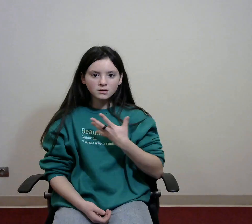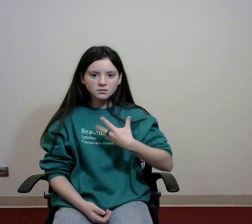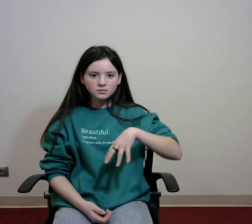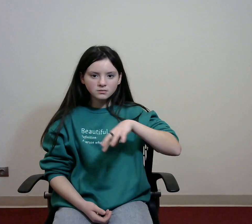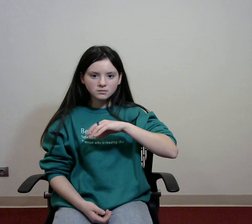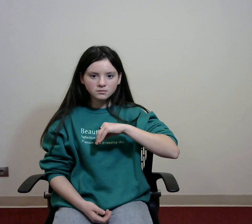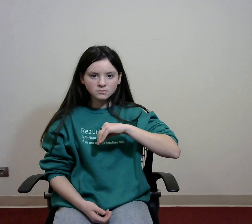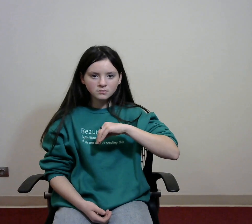biz